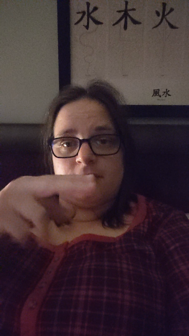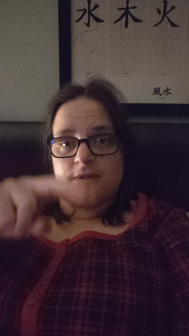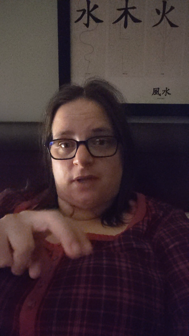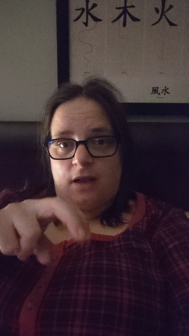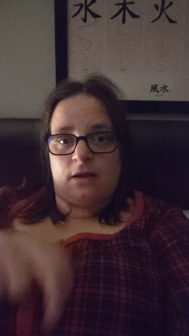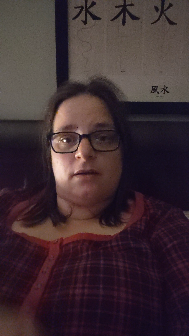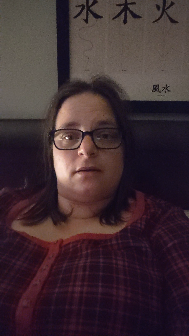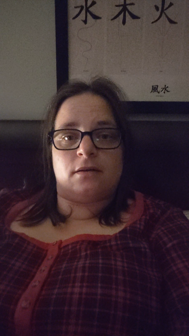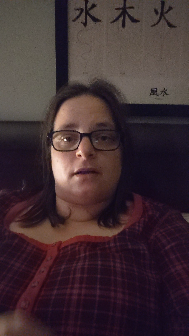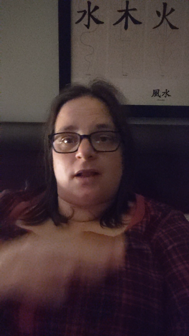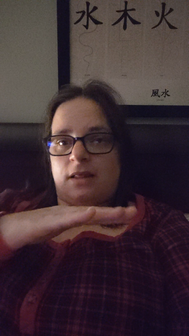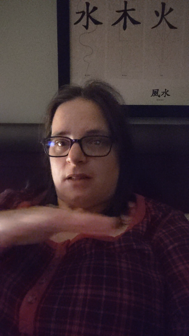nice